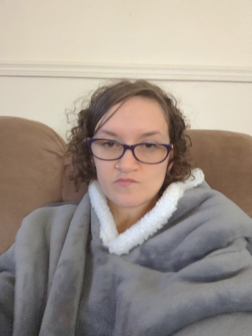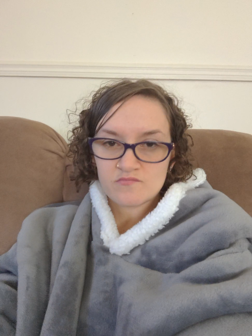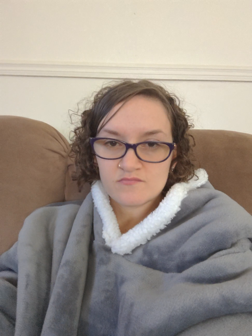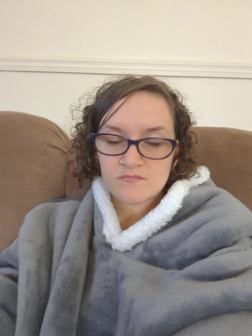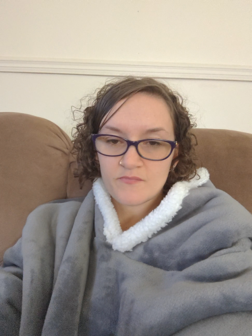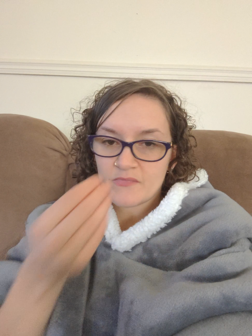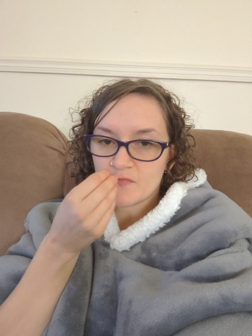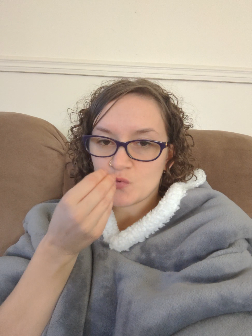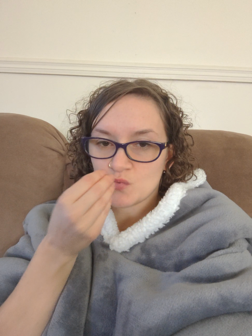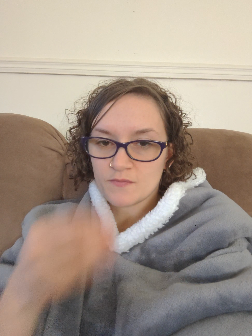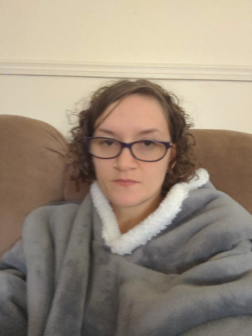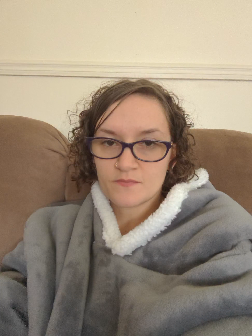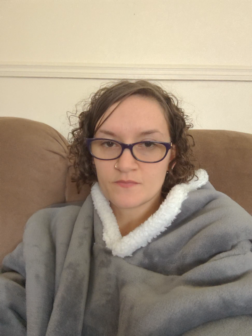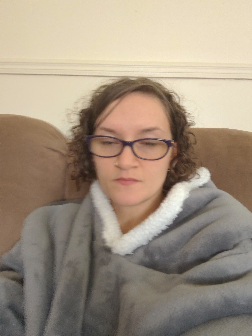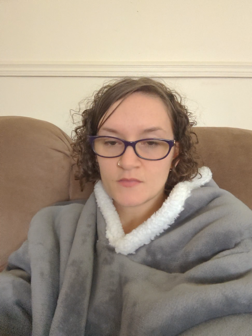food